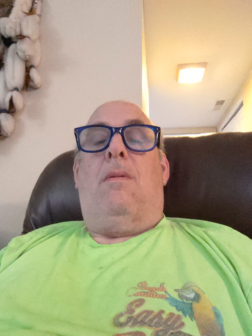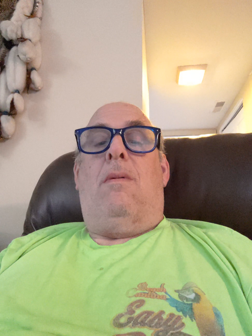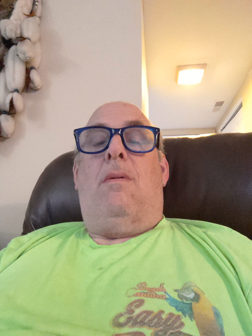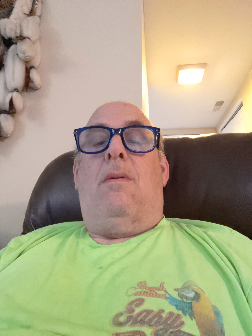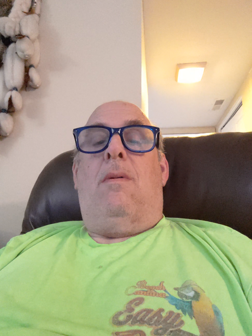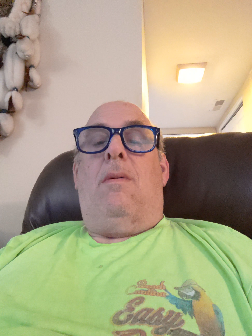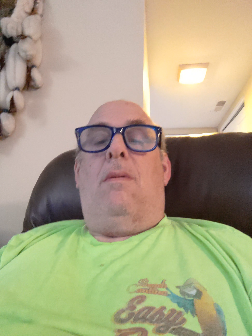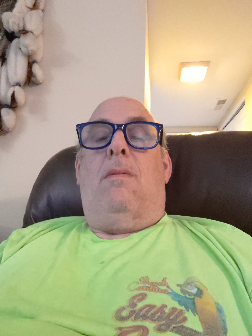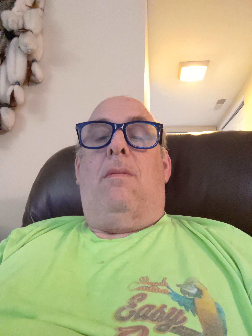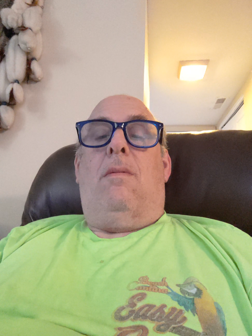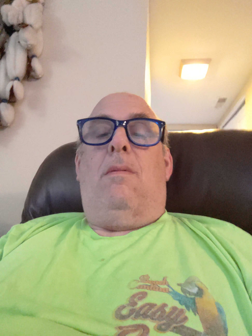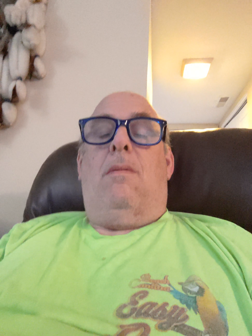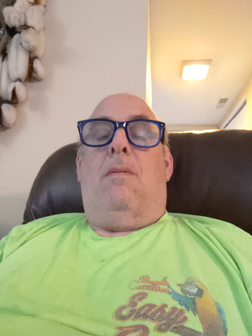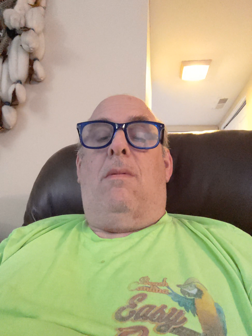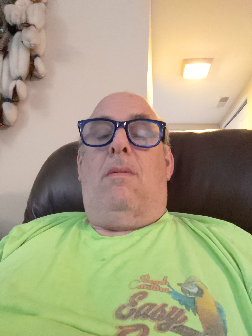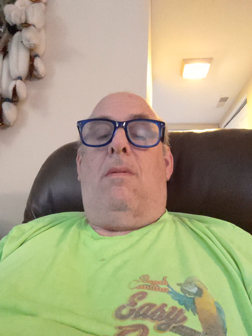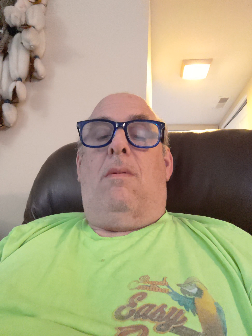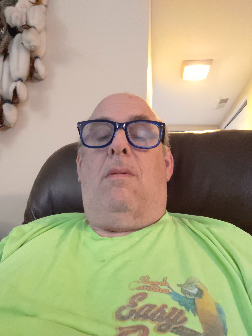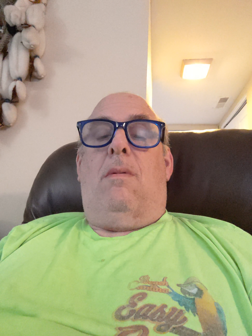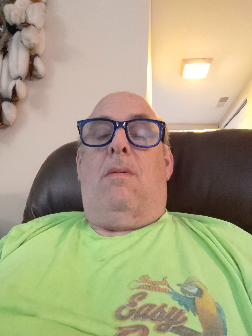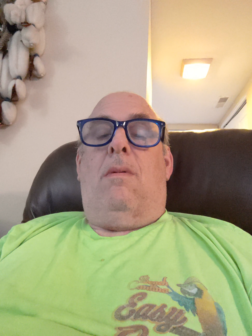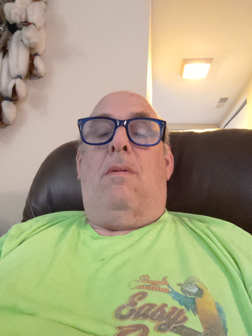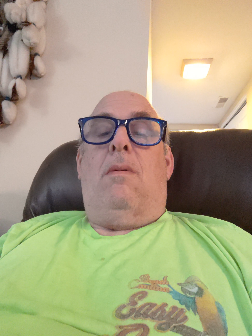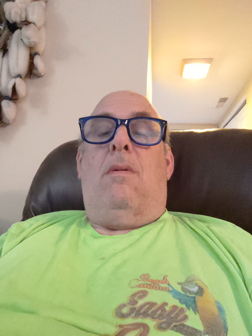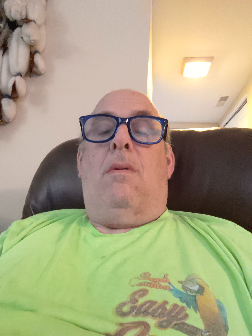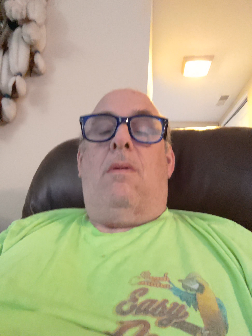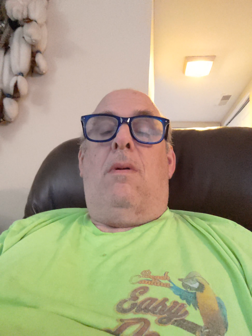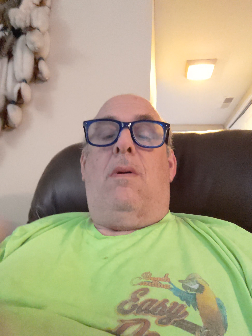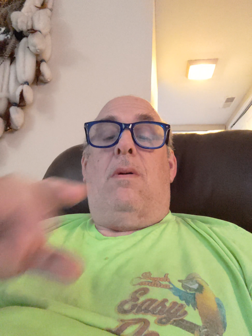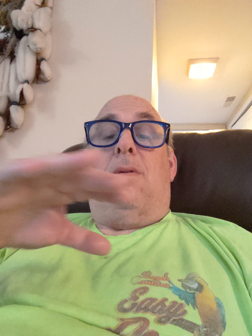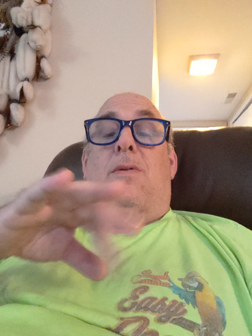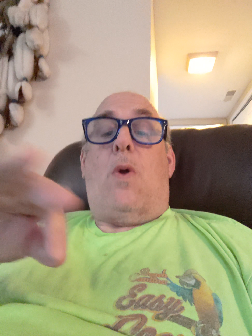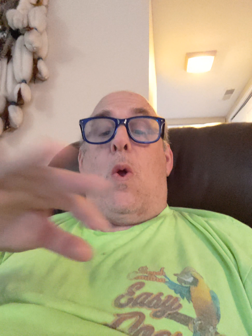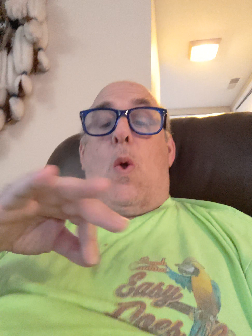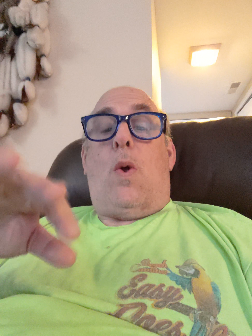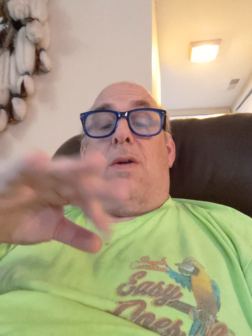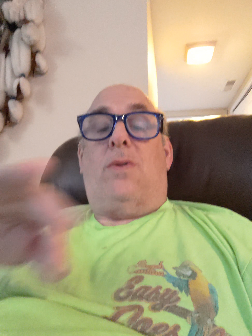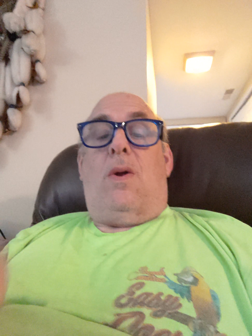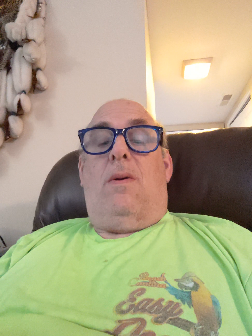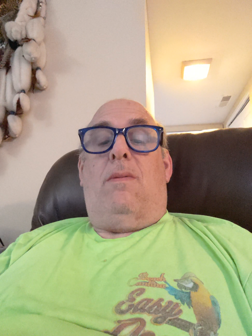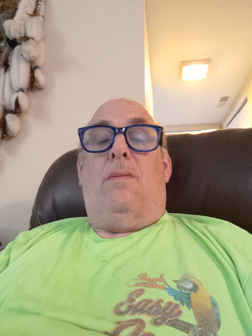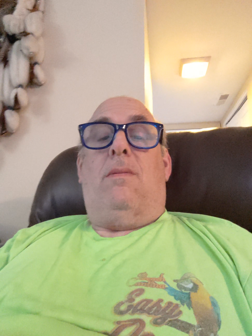story